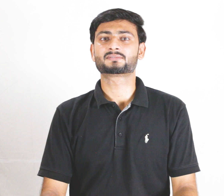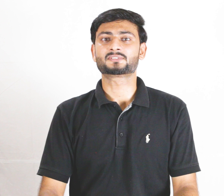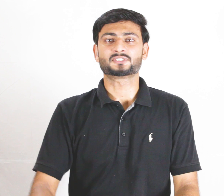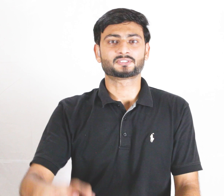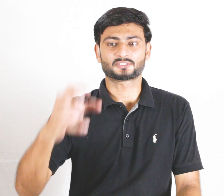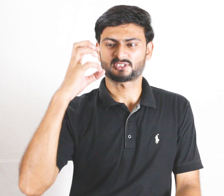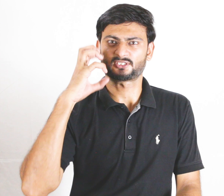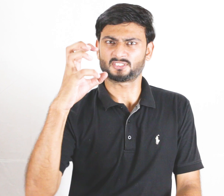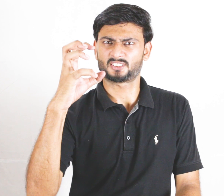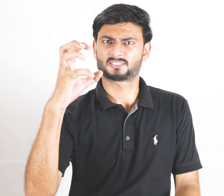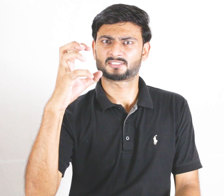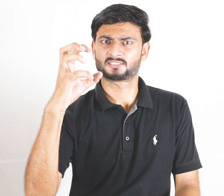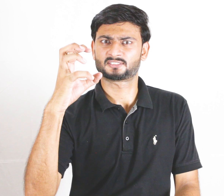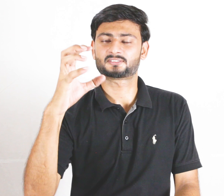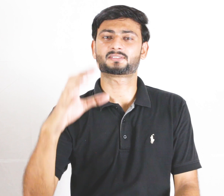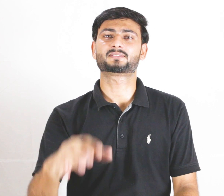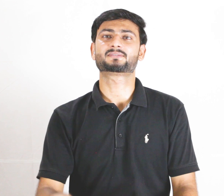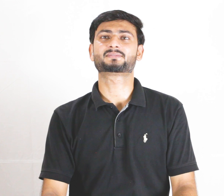stiff